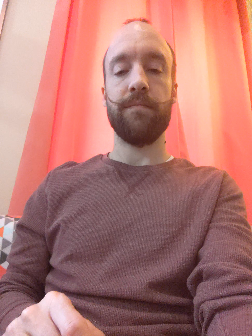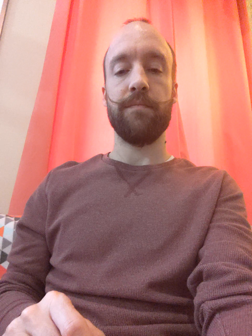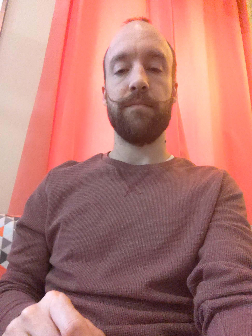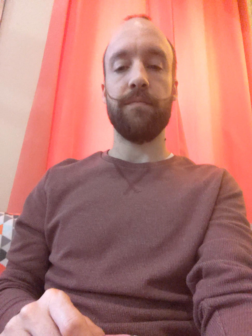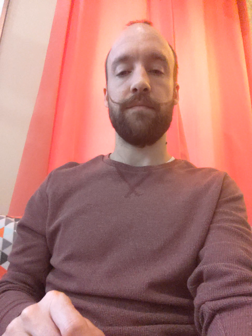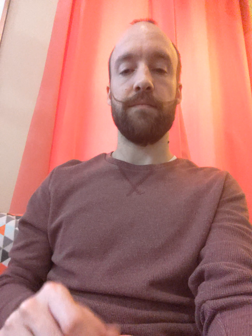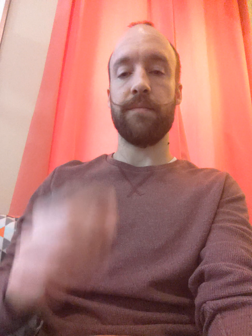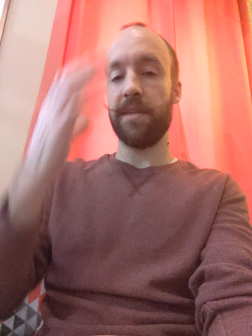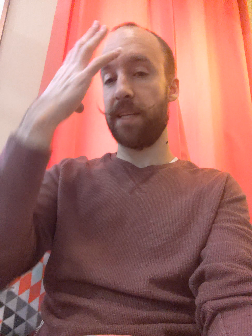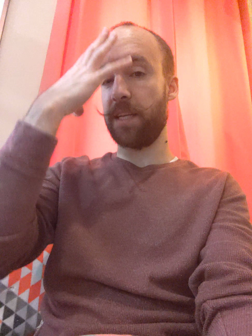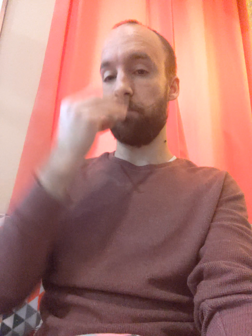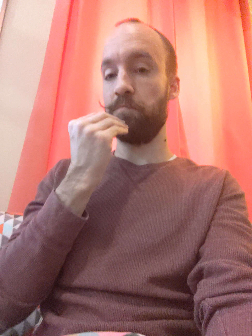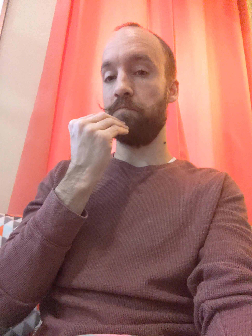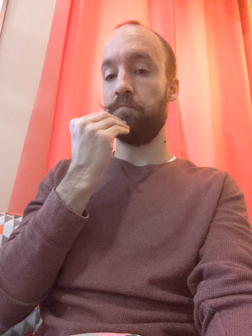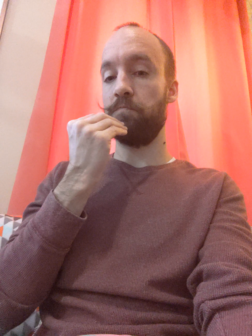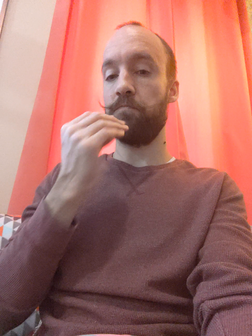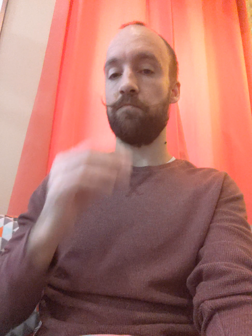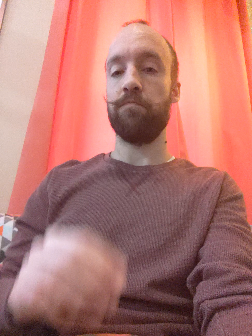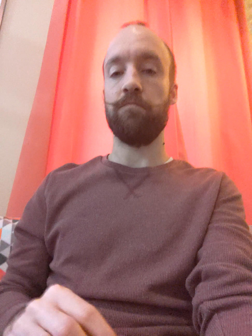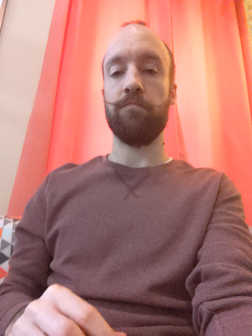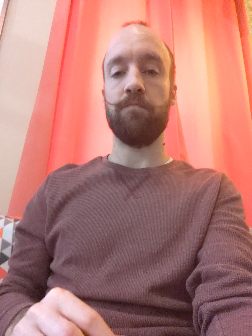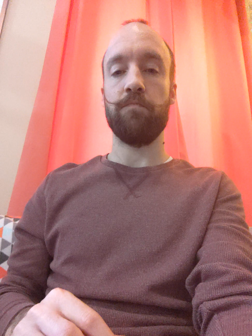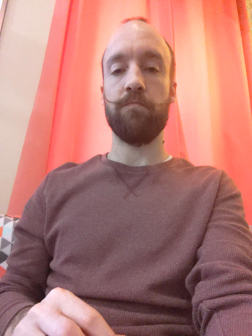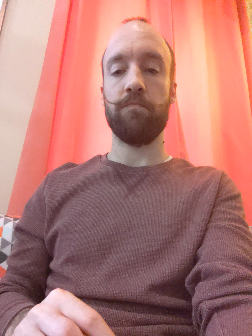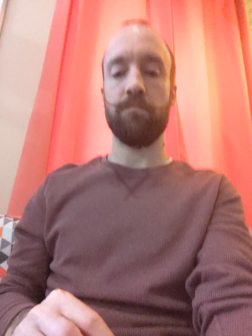sleep